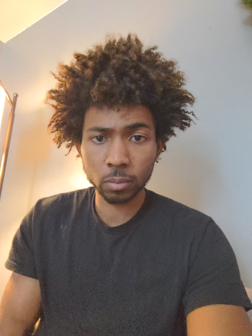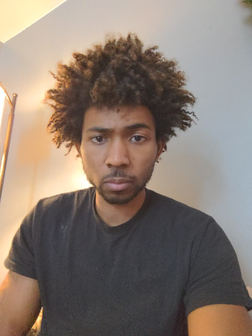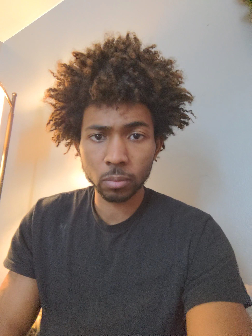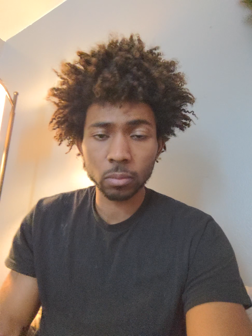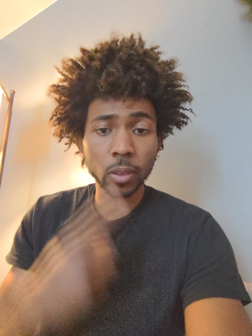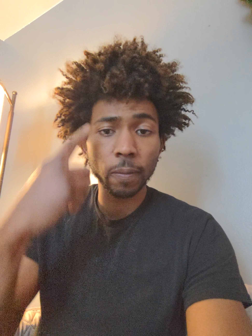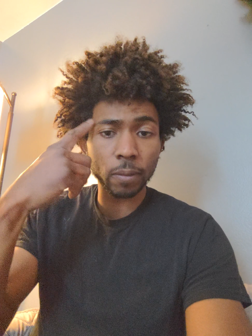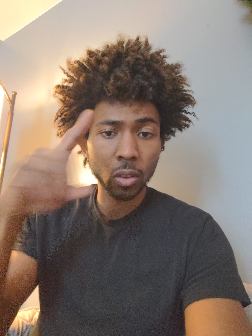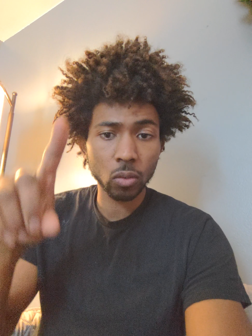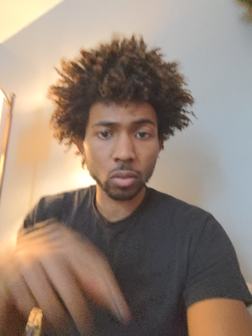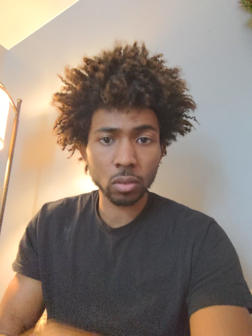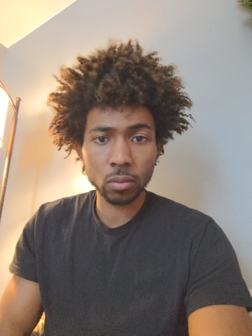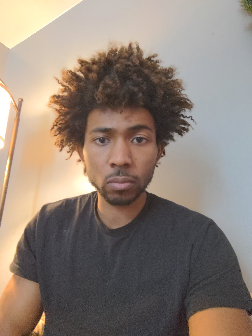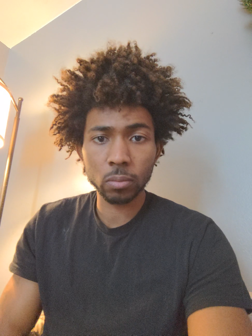for